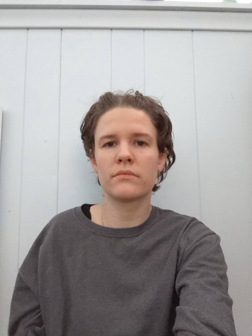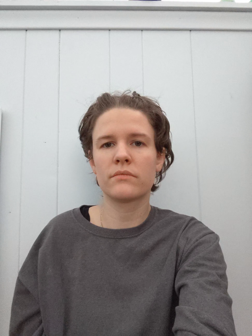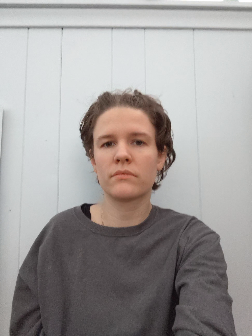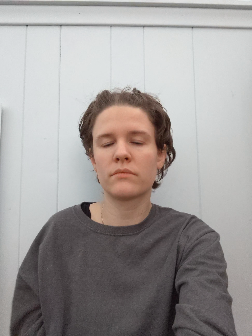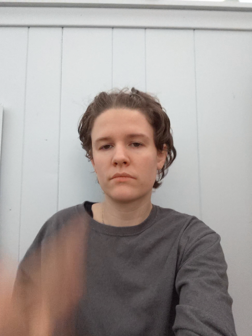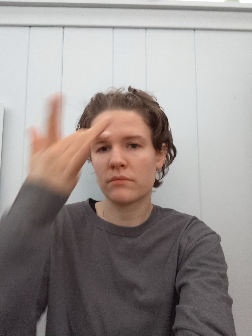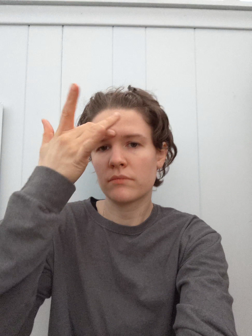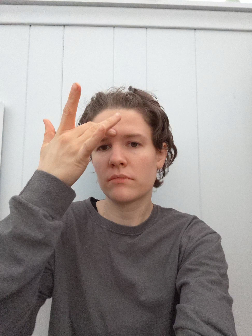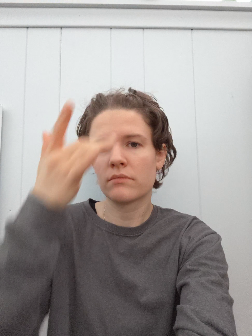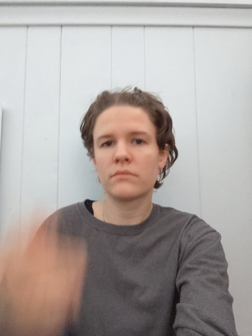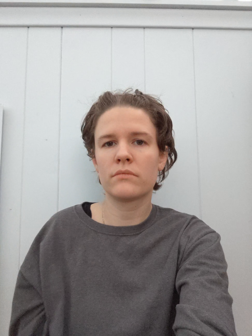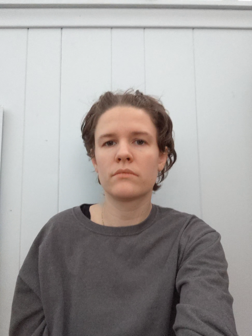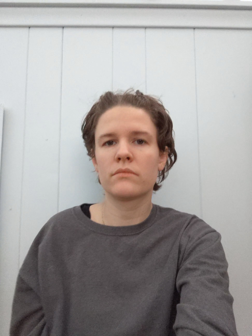sick